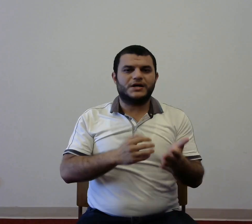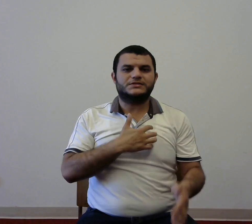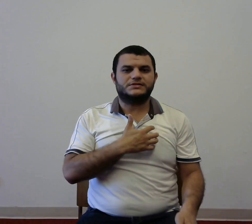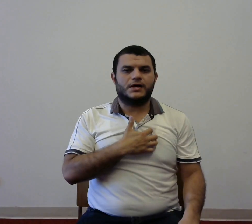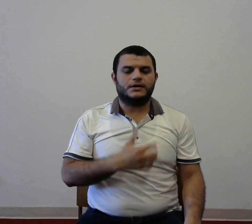istəmək